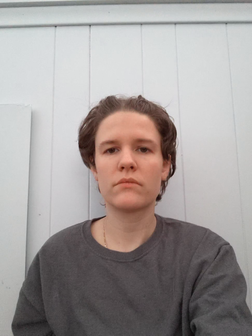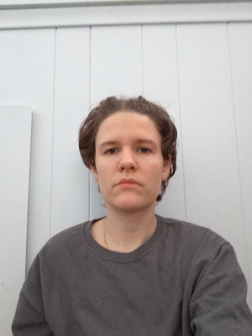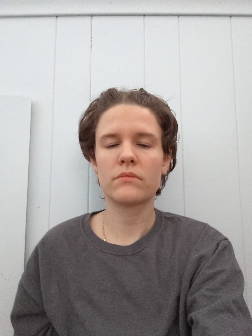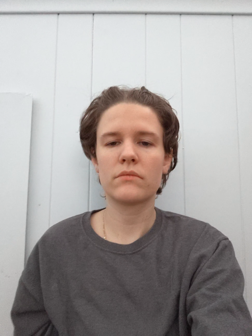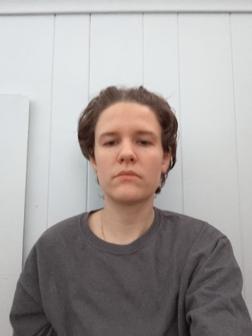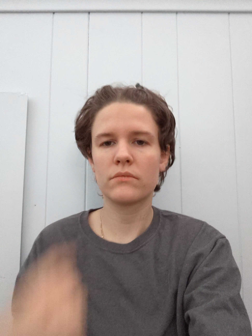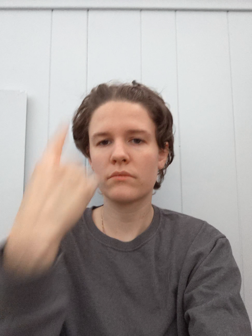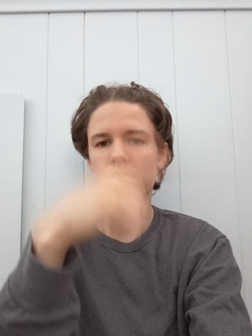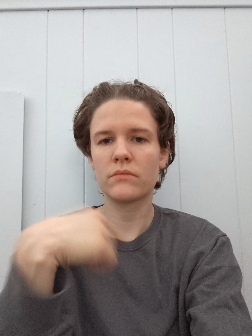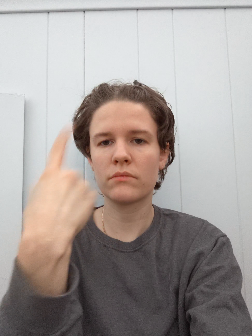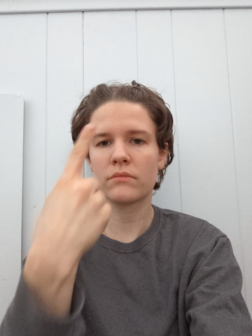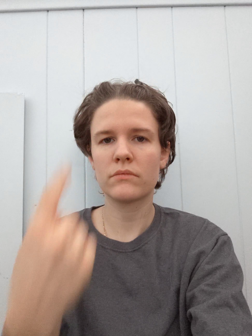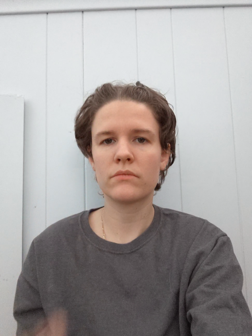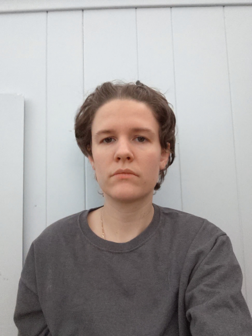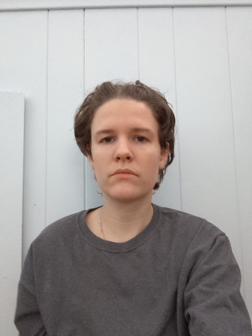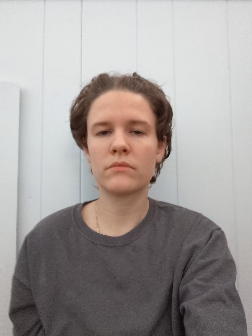look